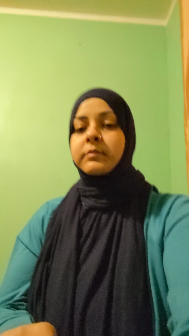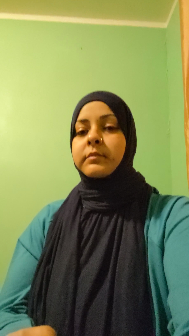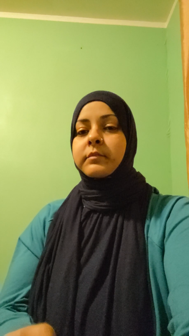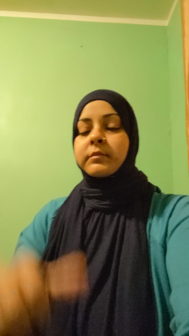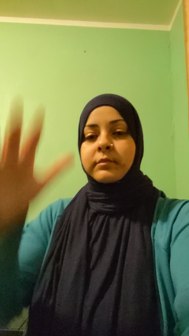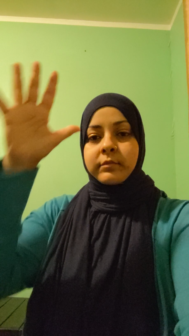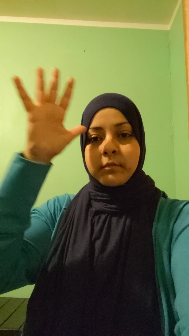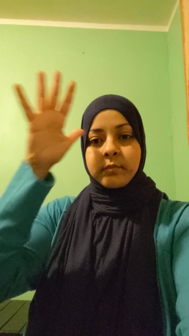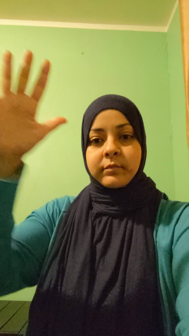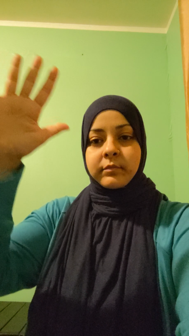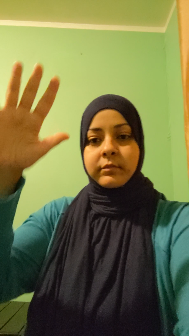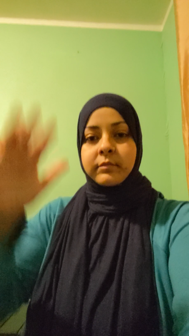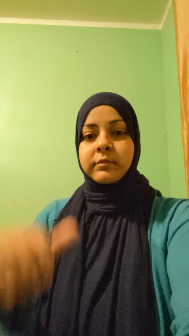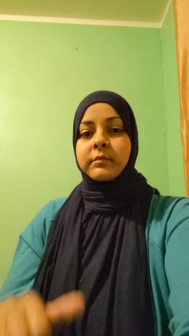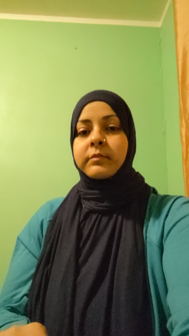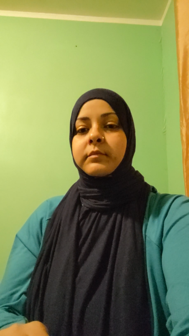deer